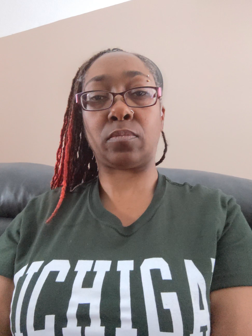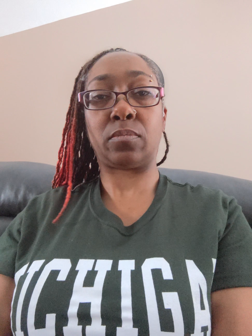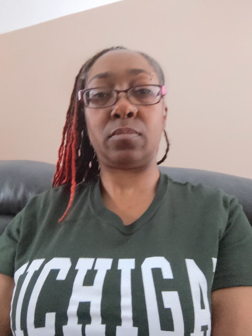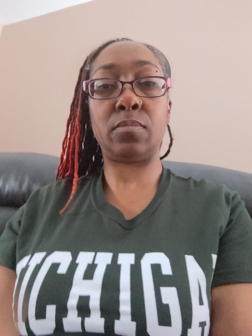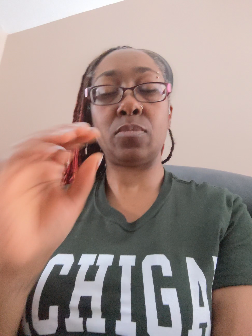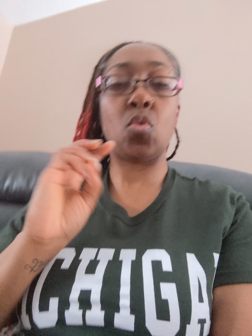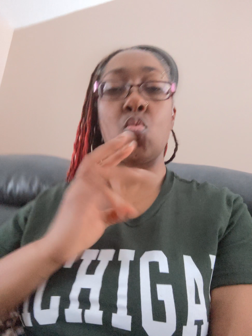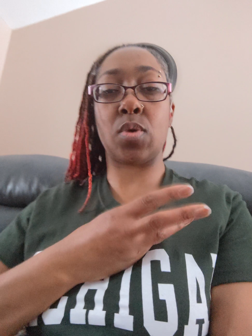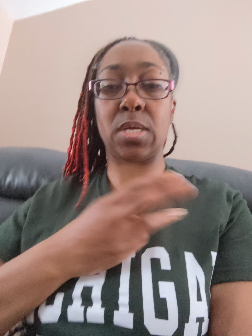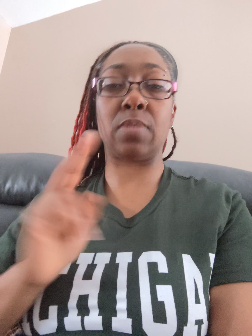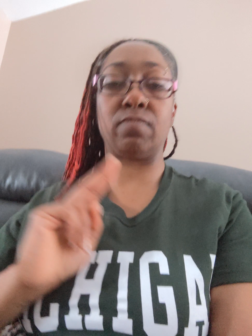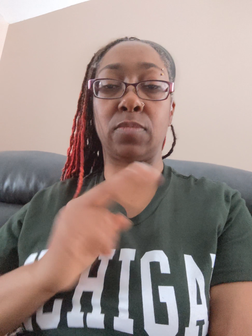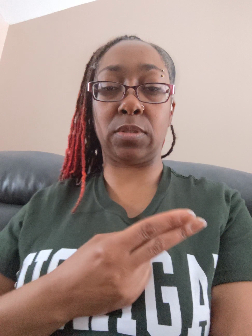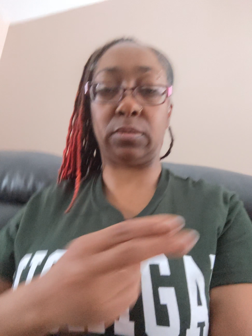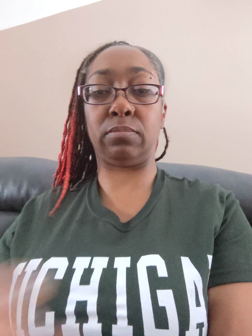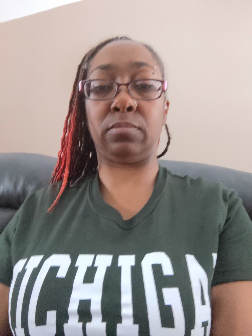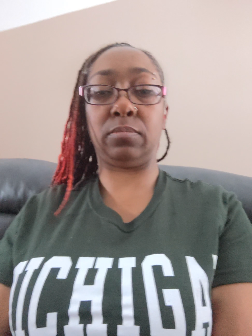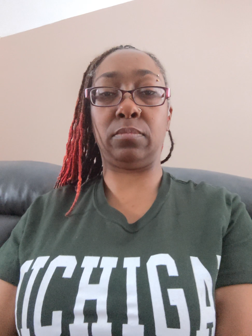we